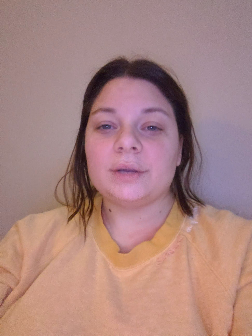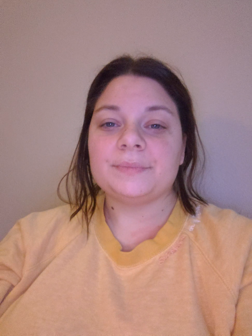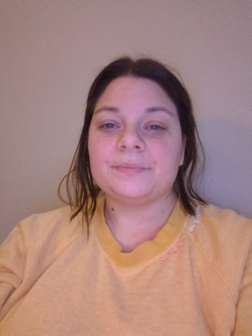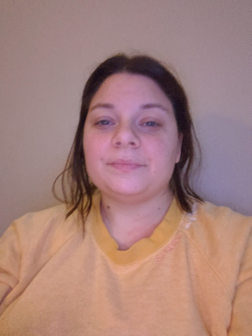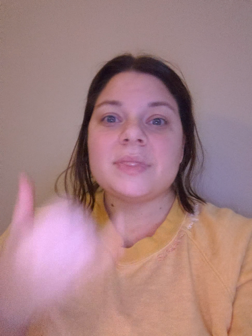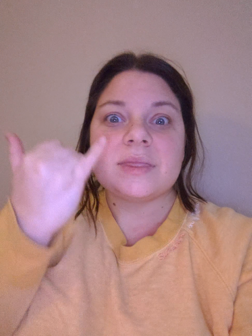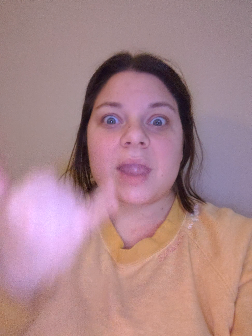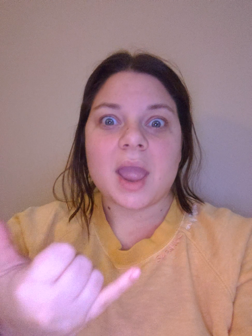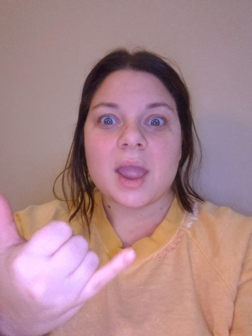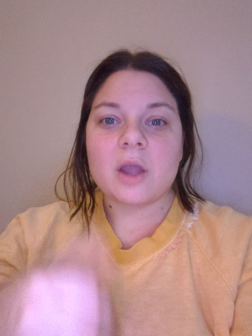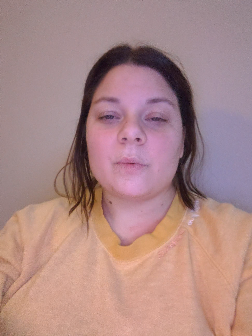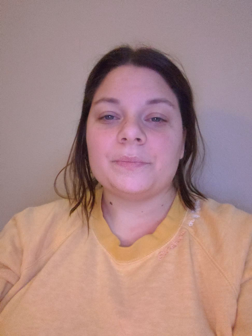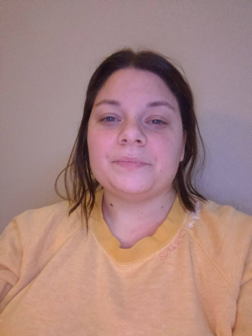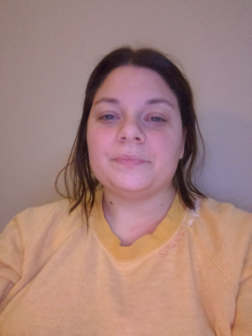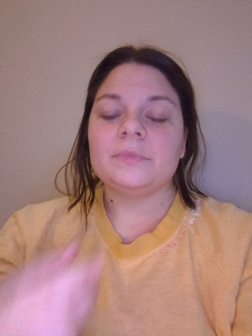now